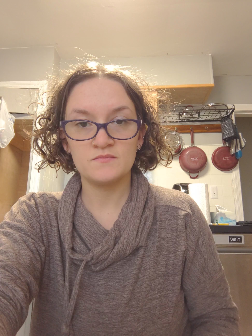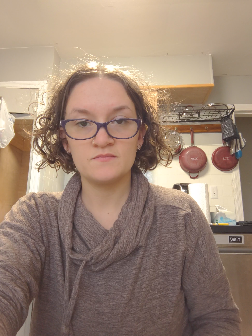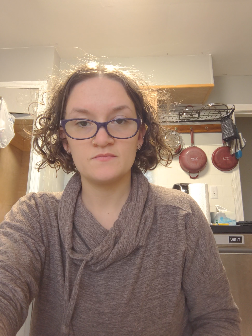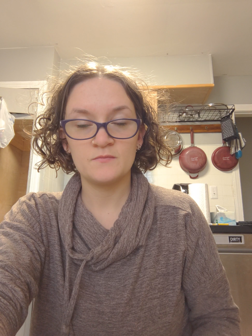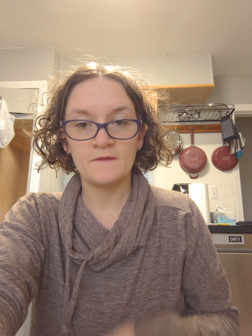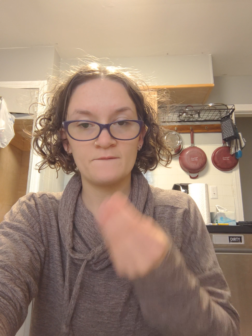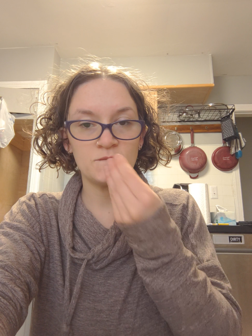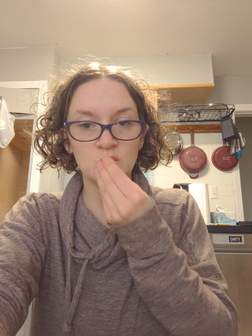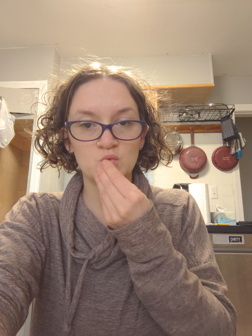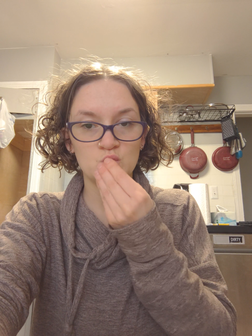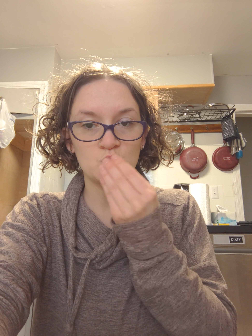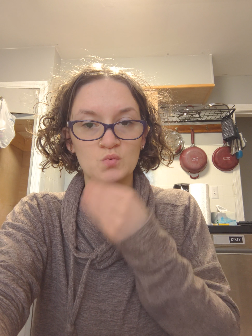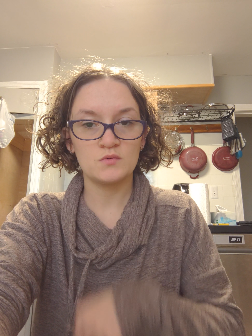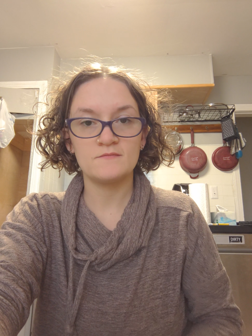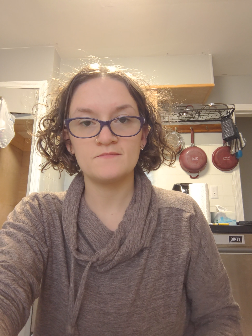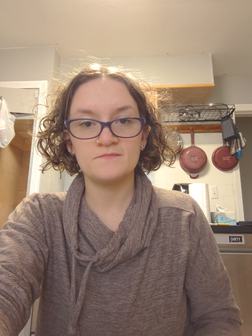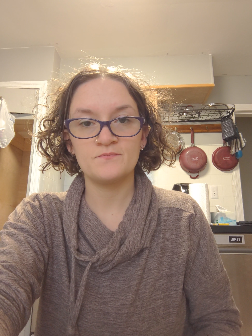food